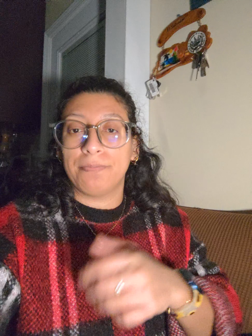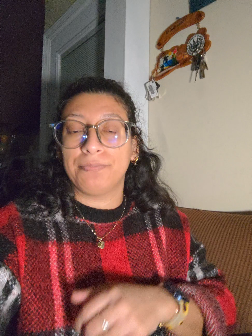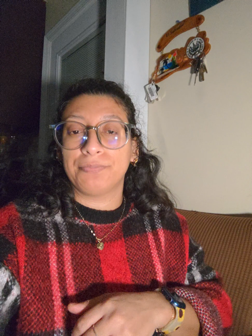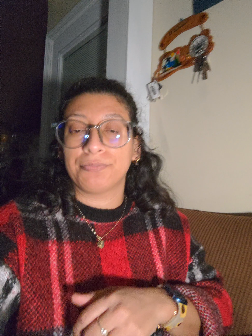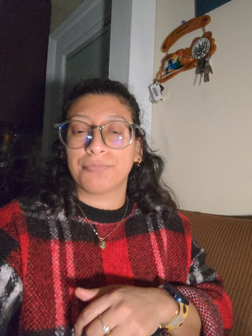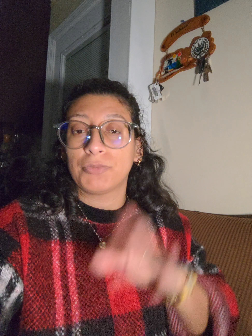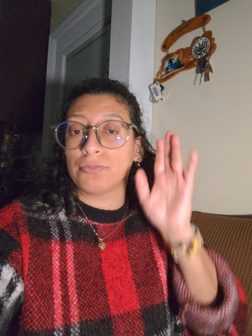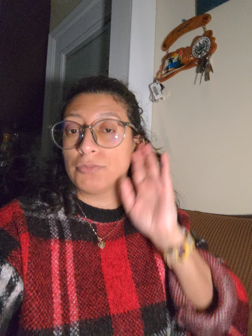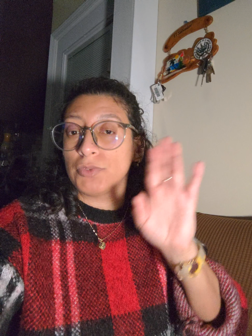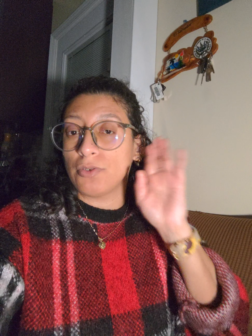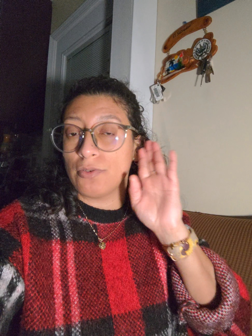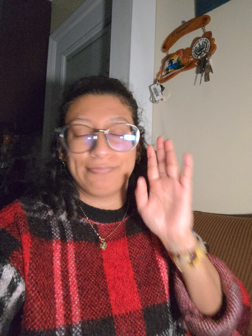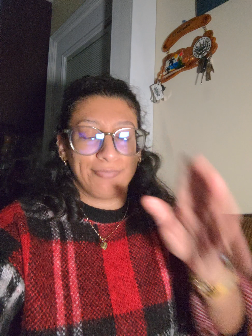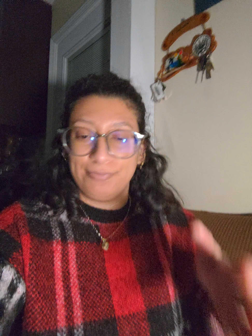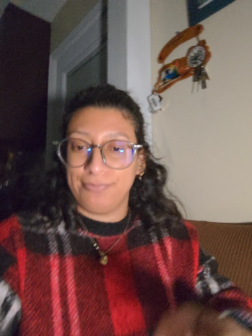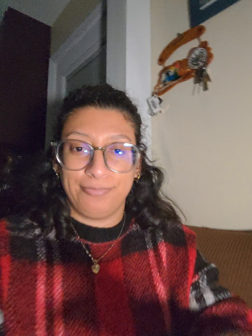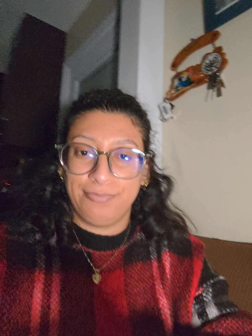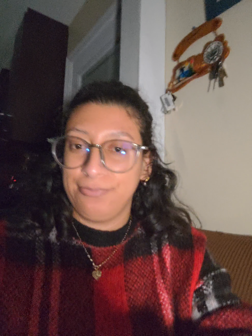horse